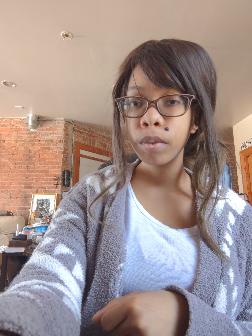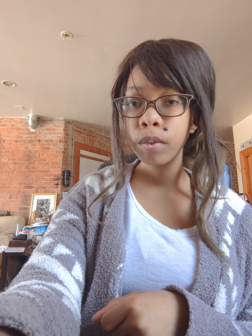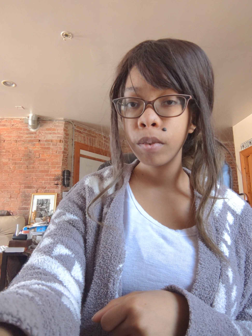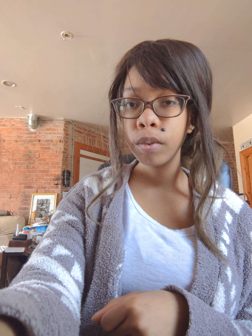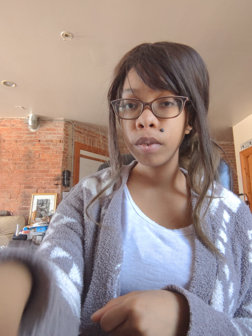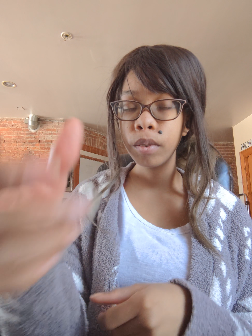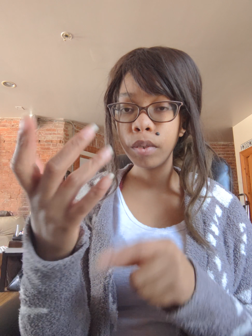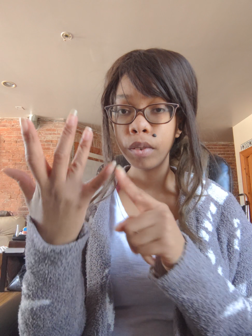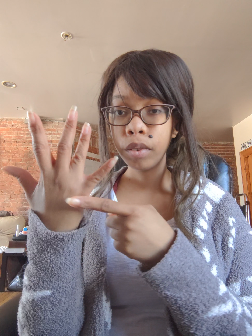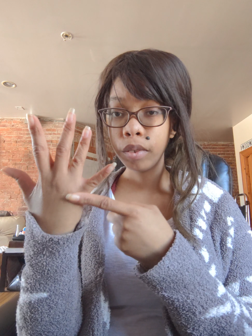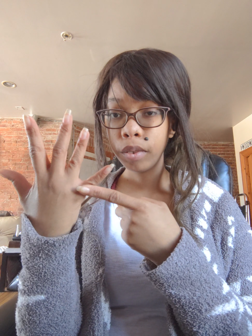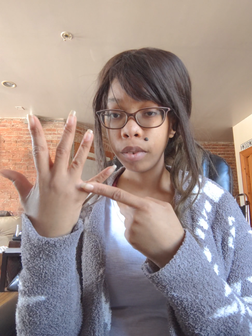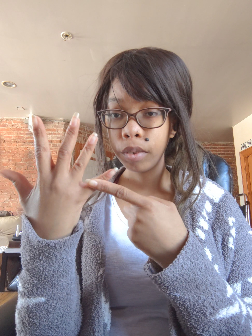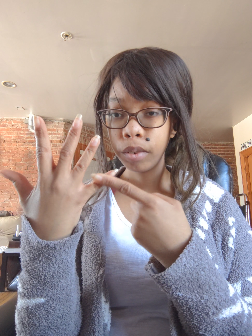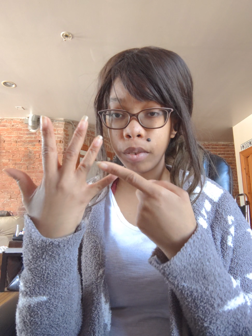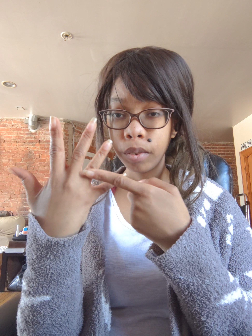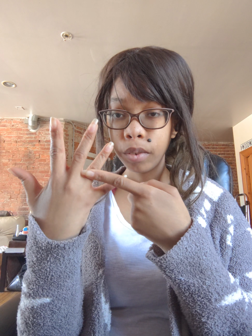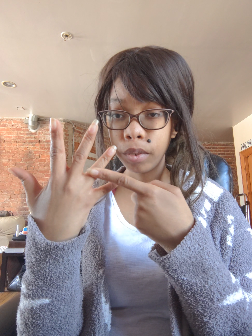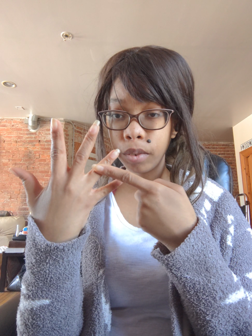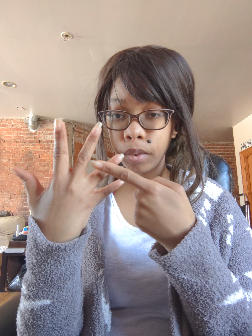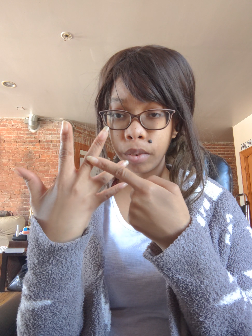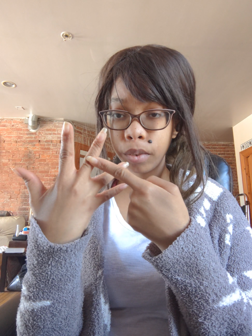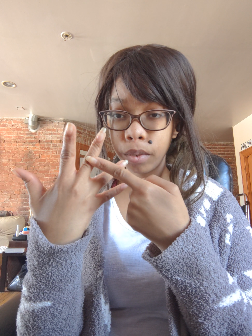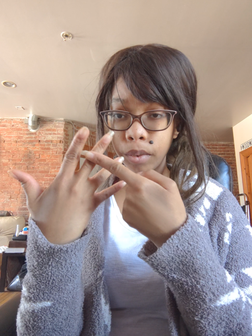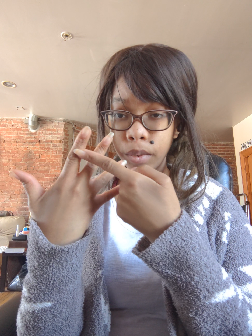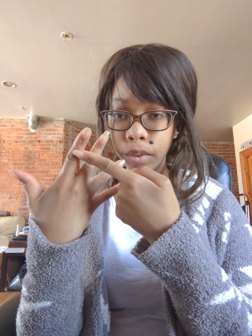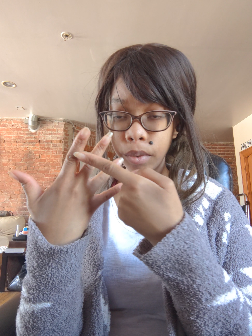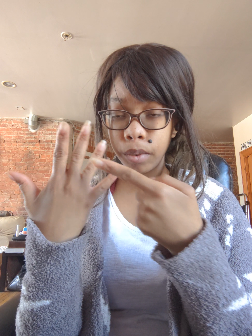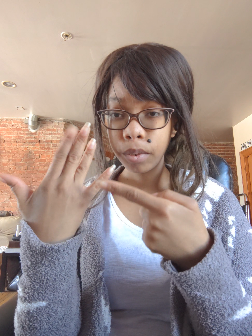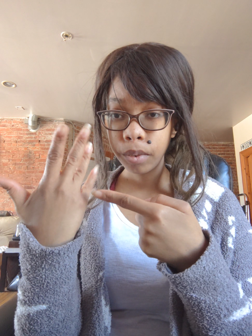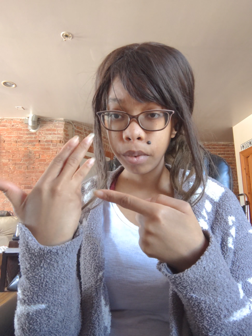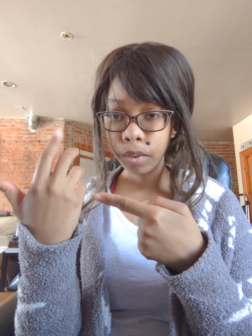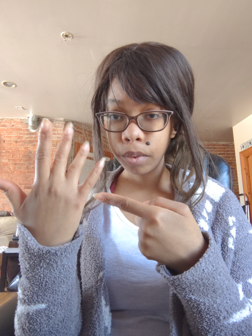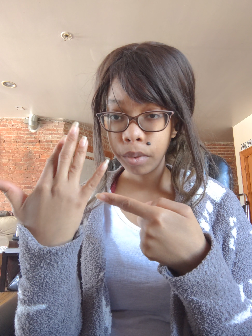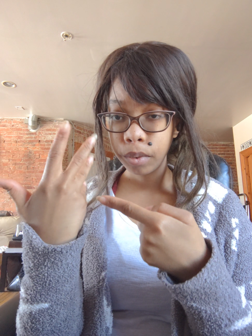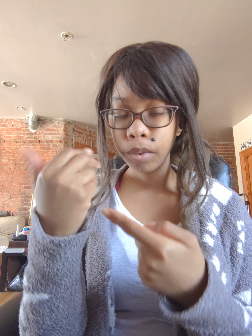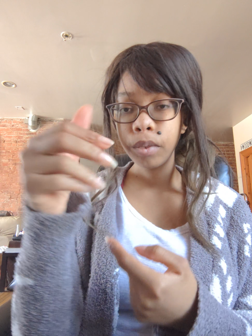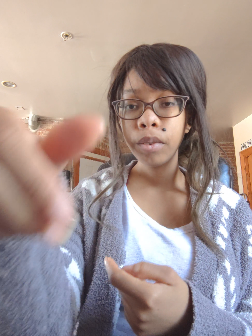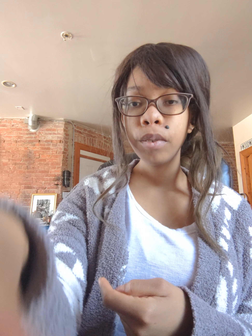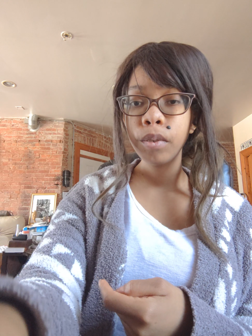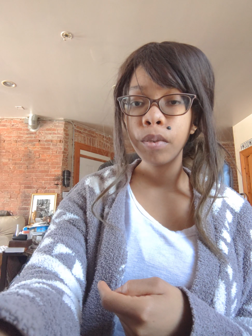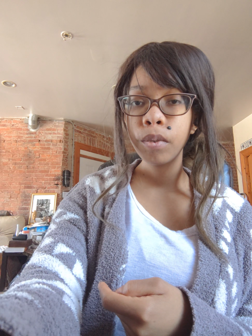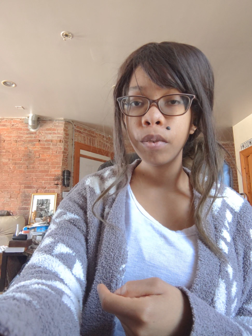finger